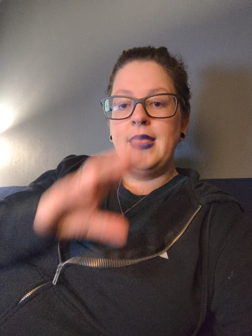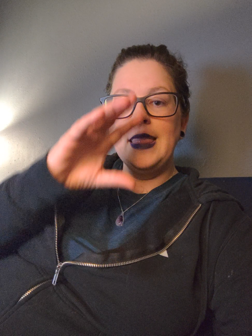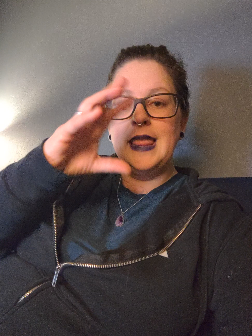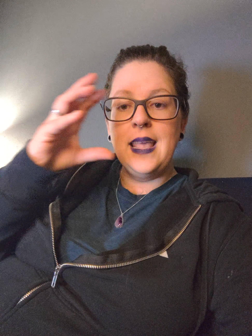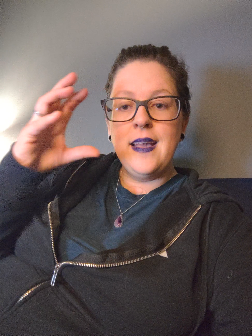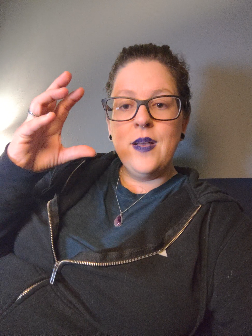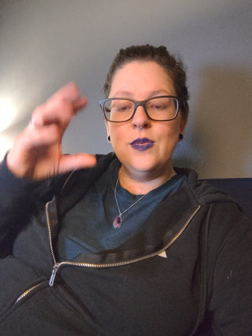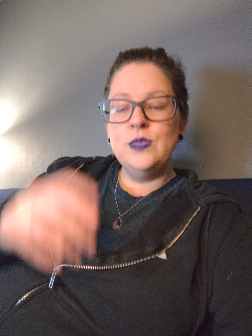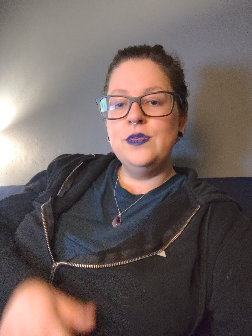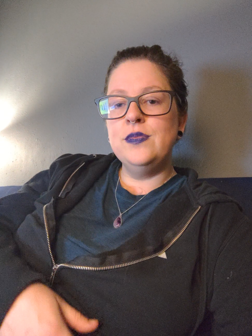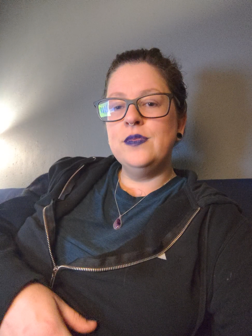cloud